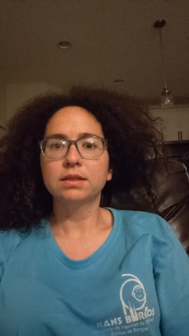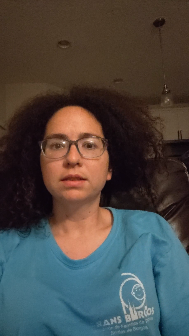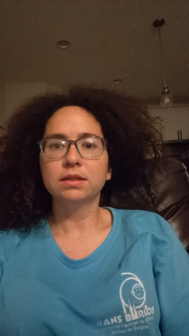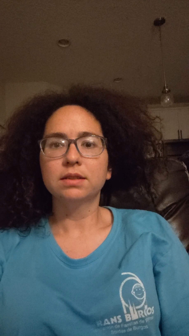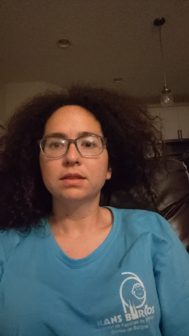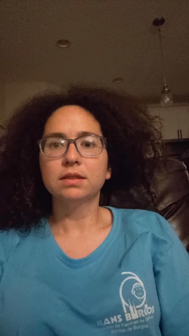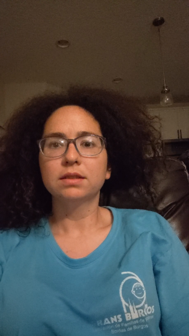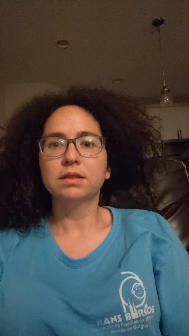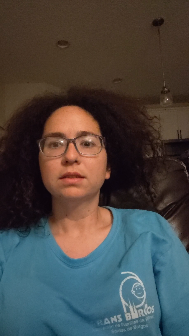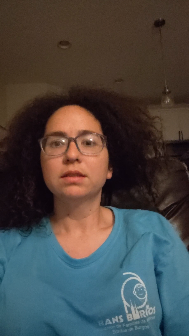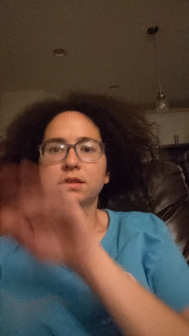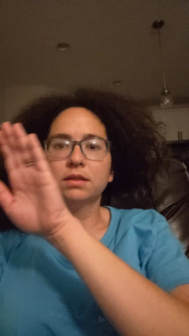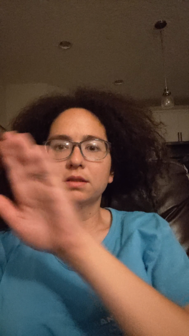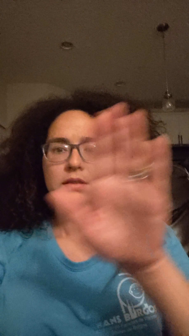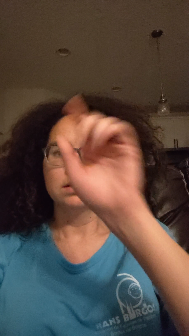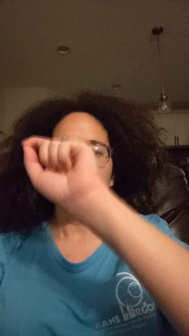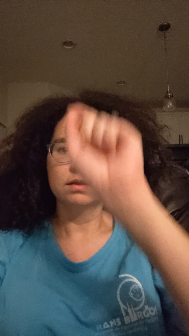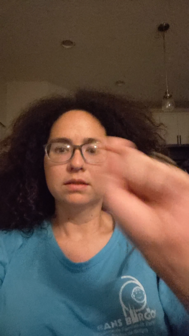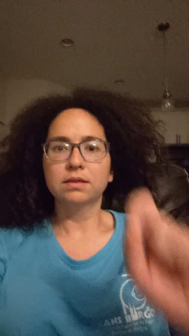chalk